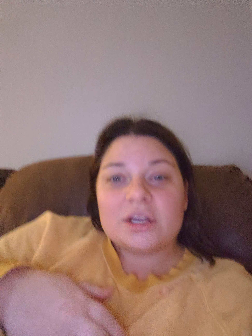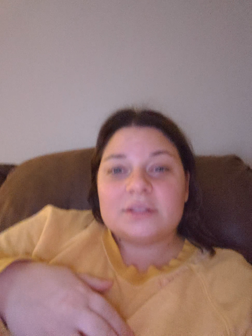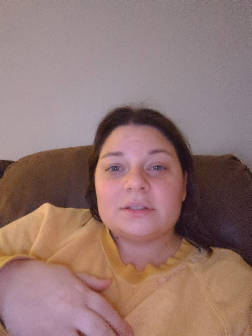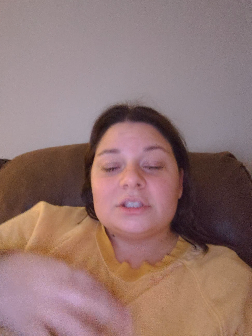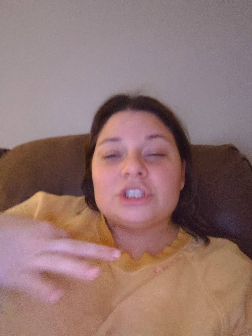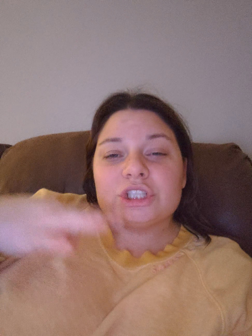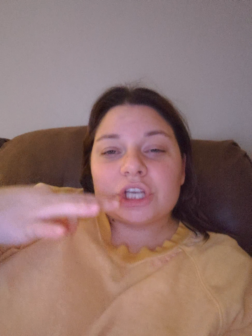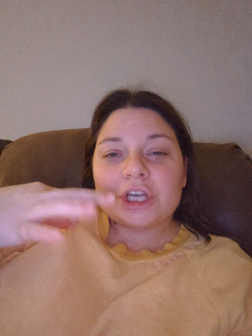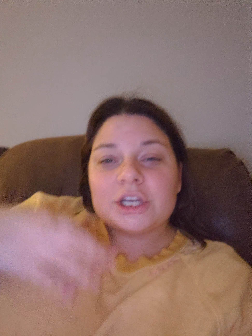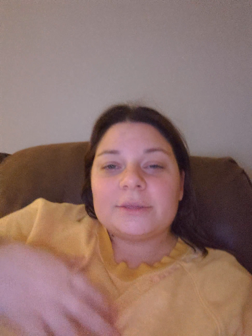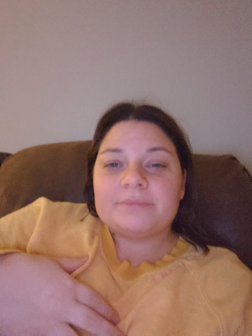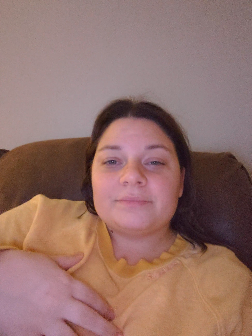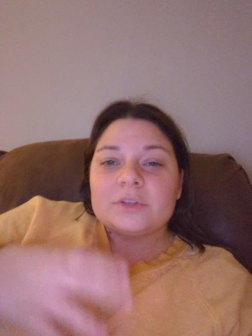shirt